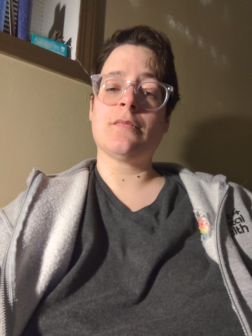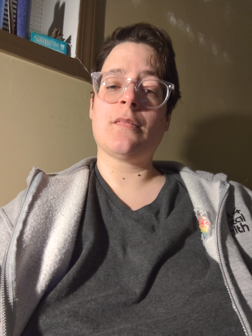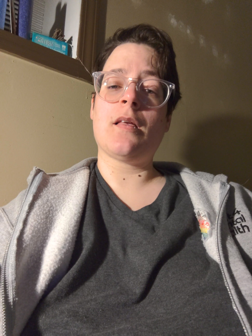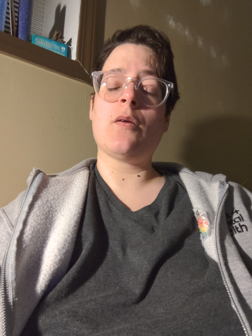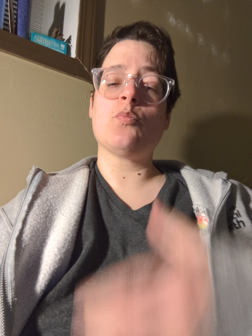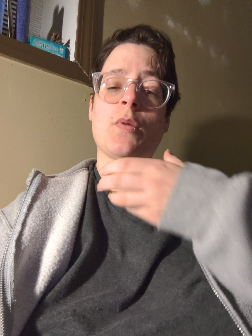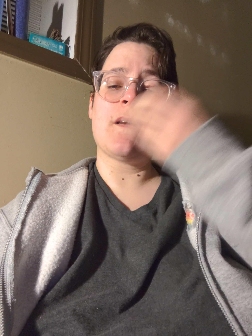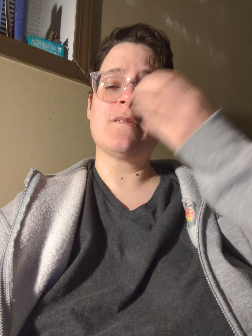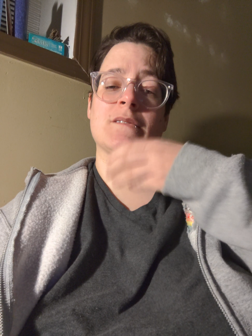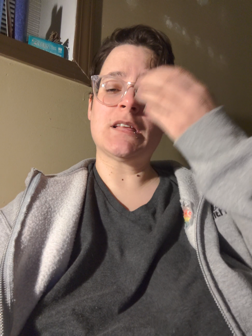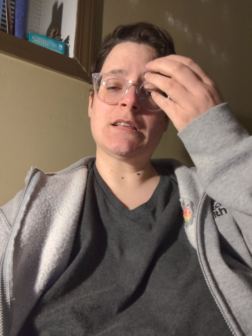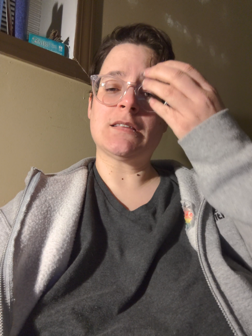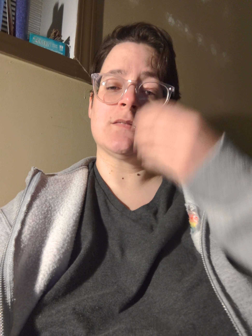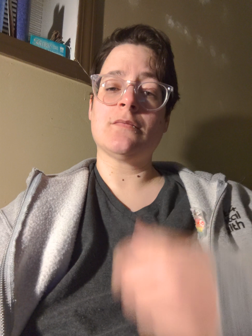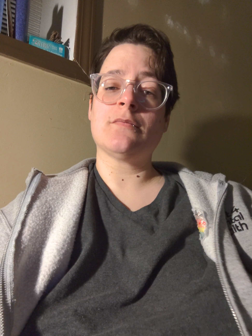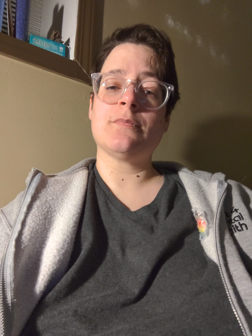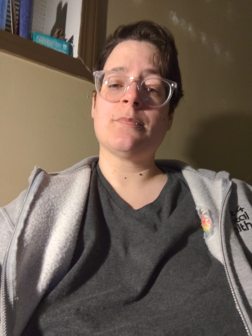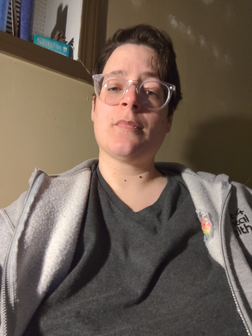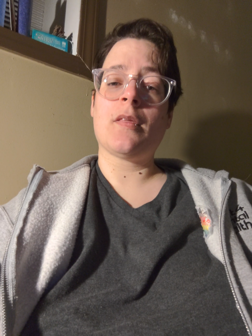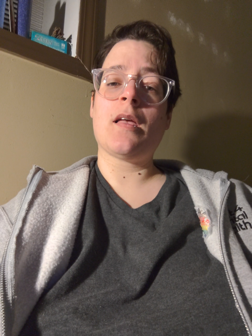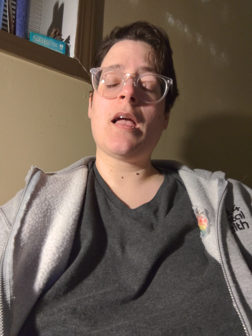giraffe